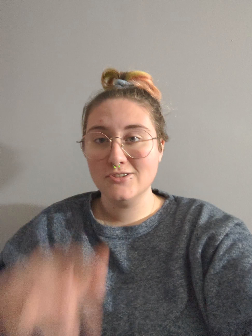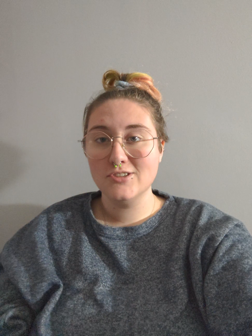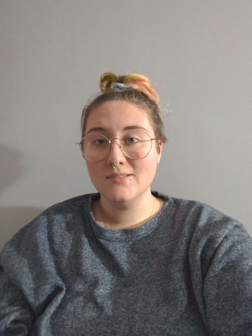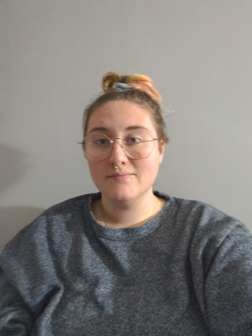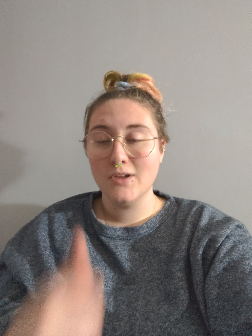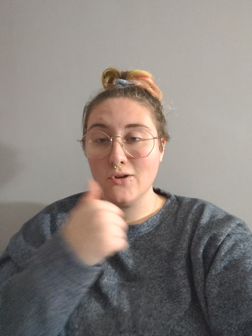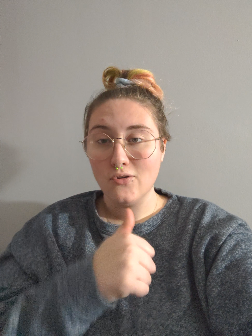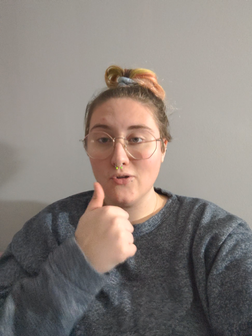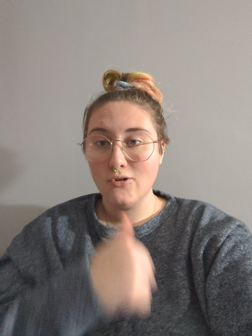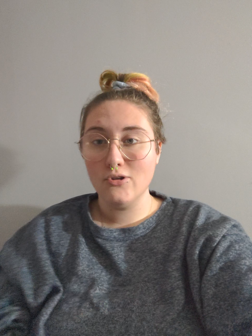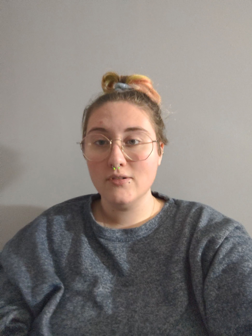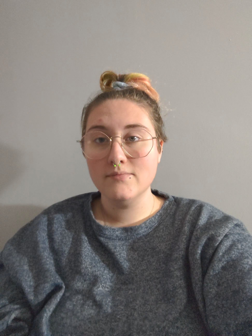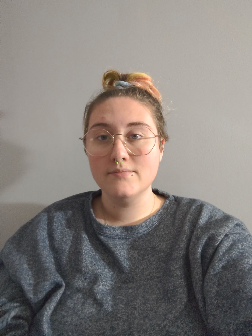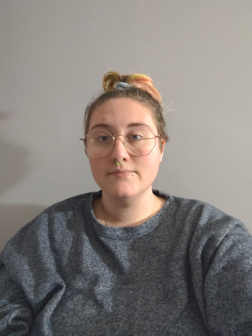girl